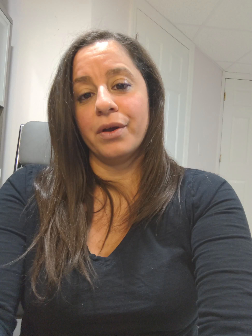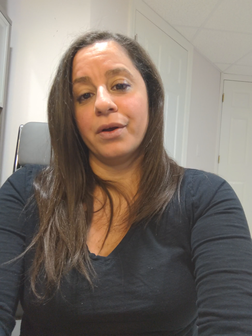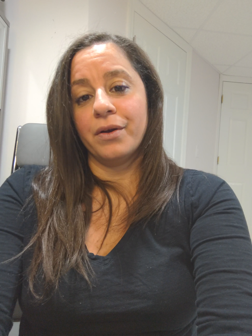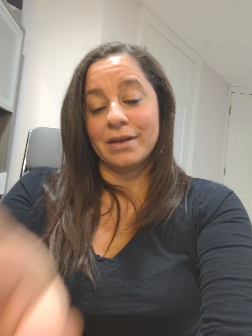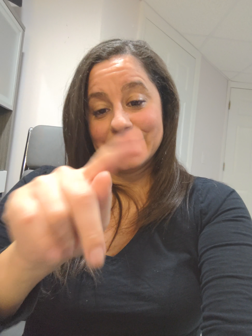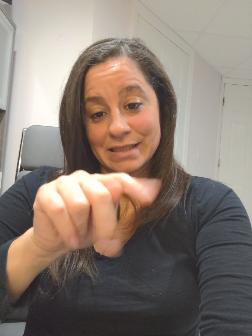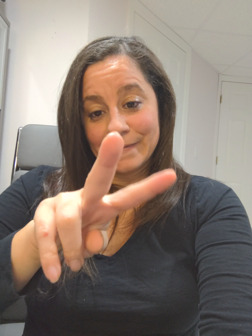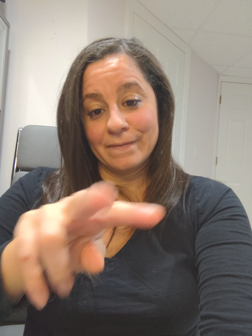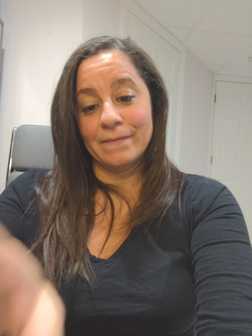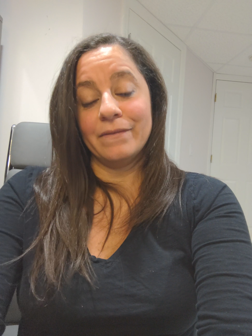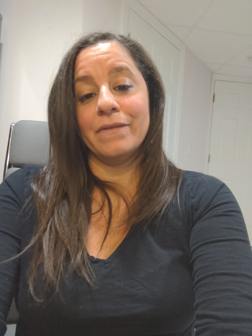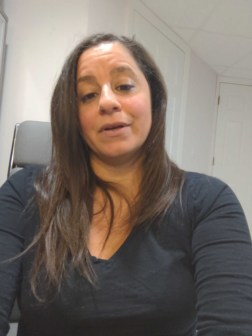TV